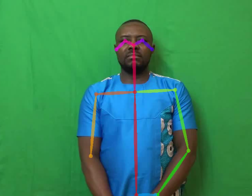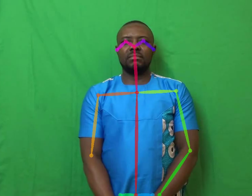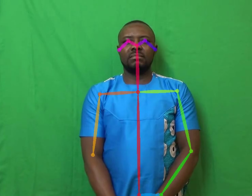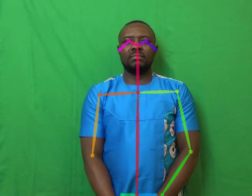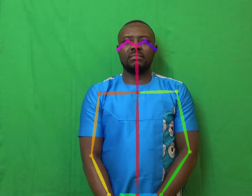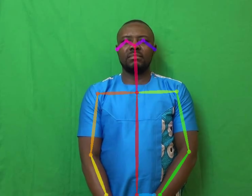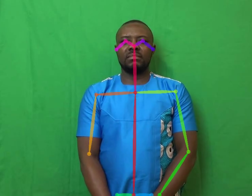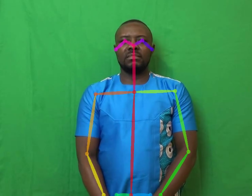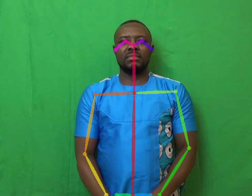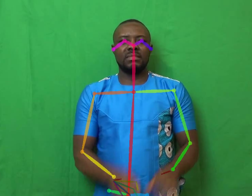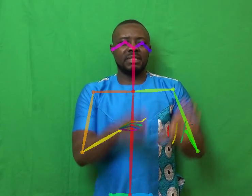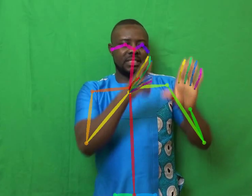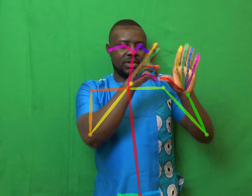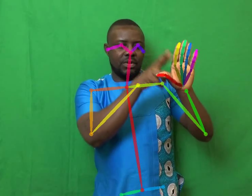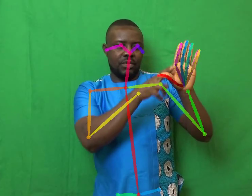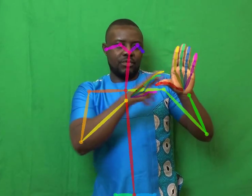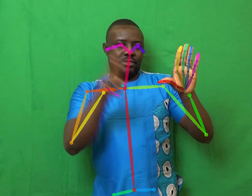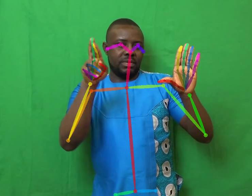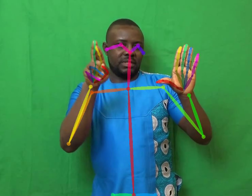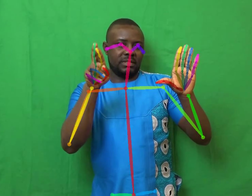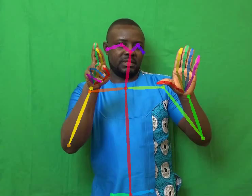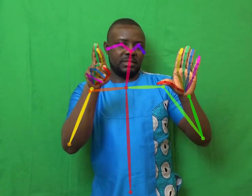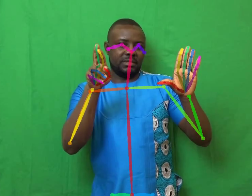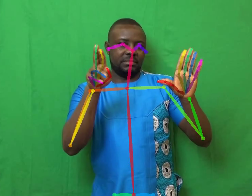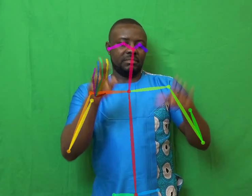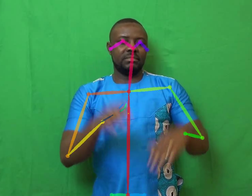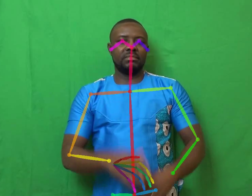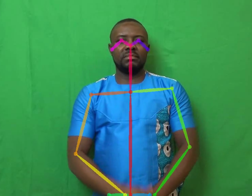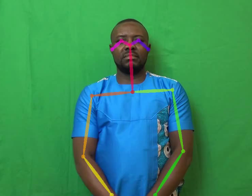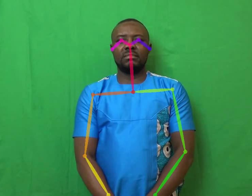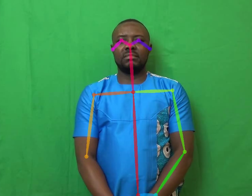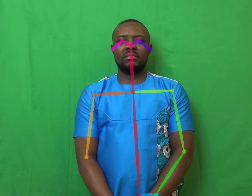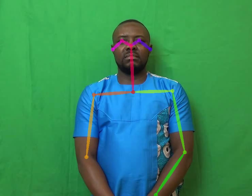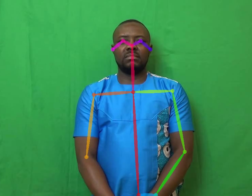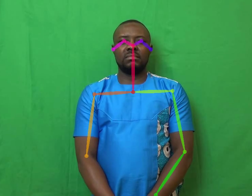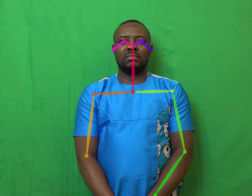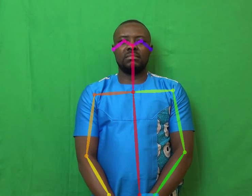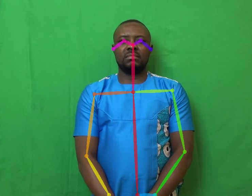region